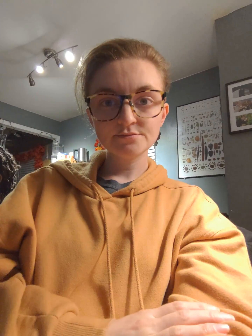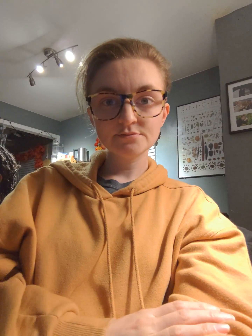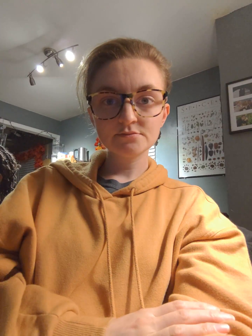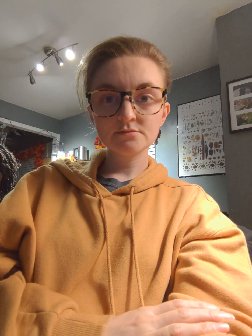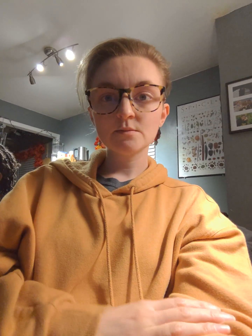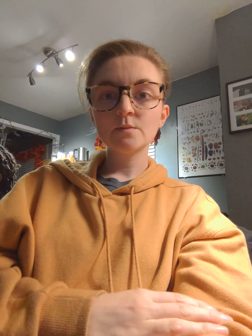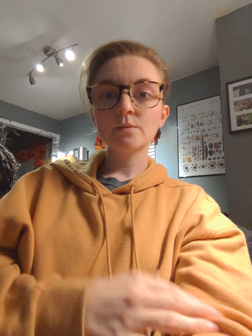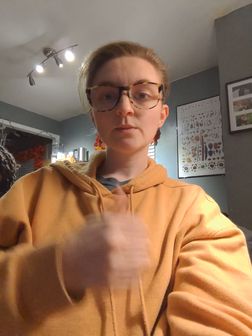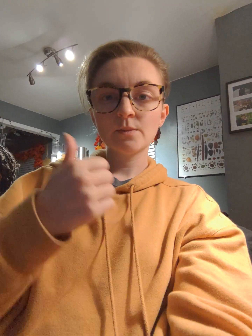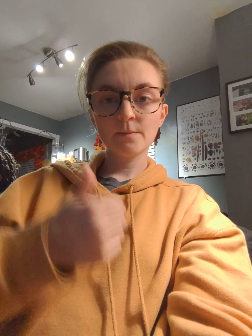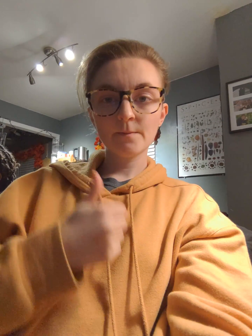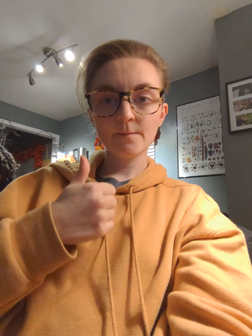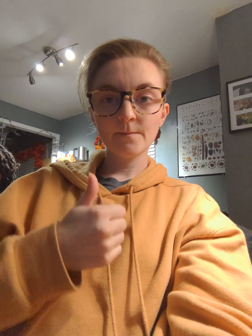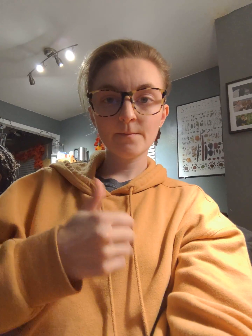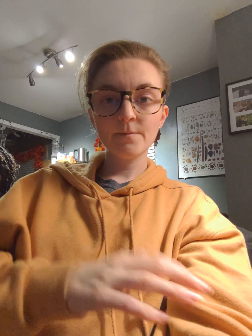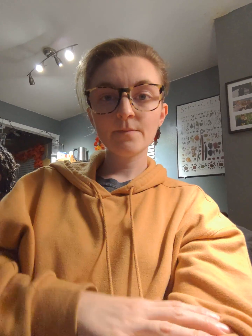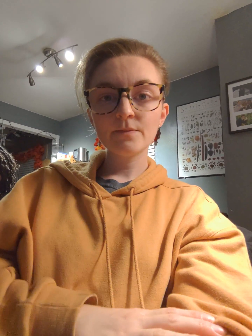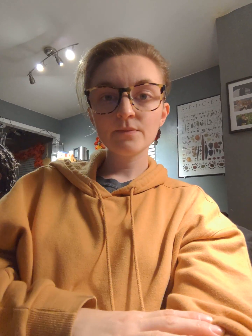help